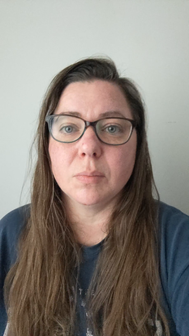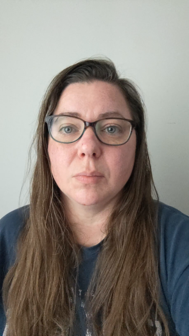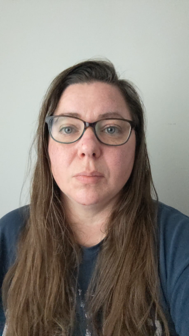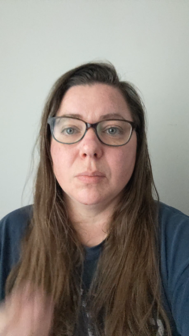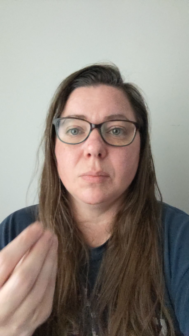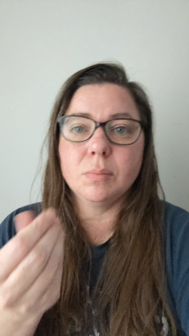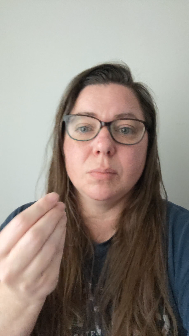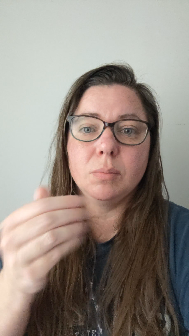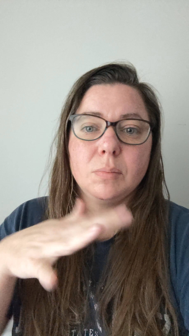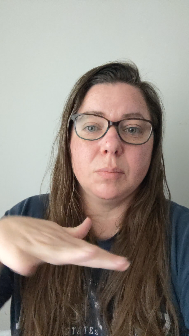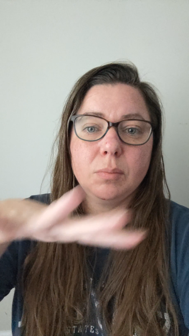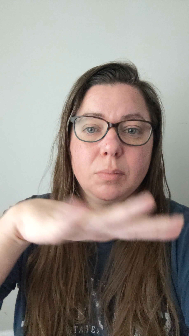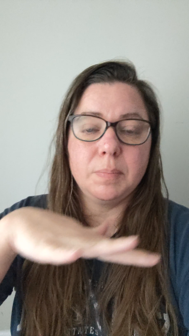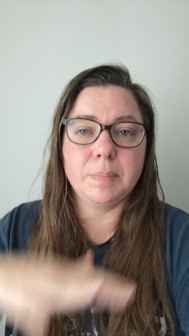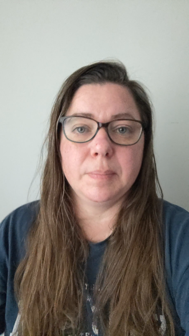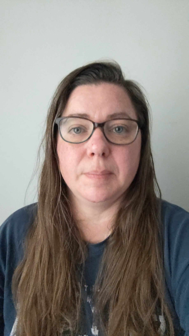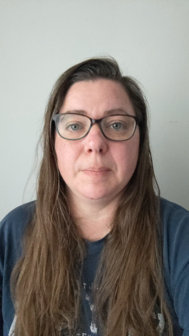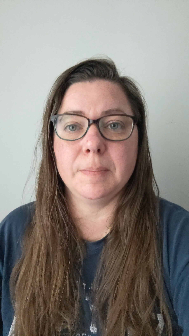garden